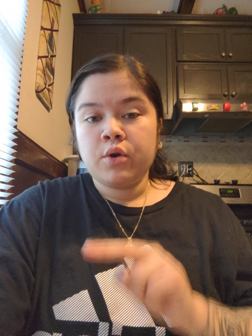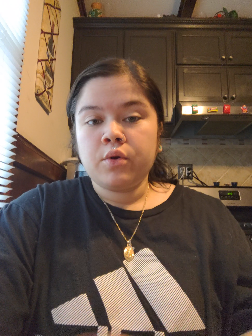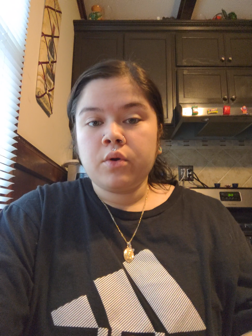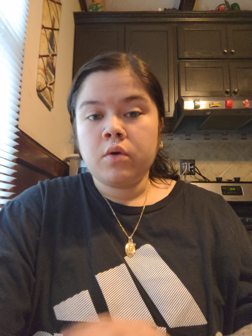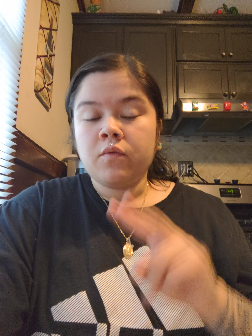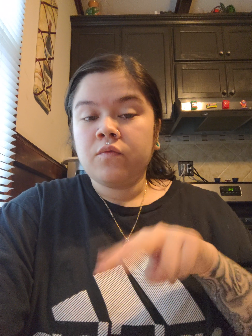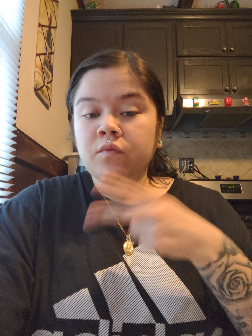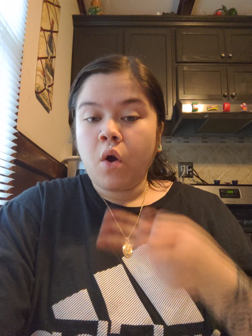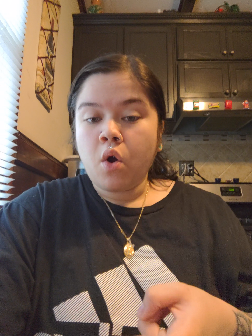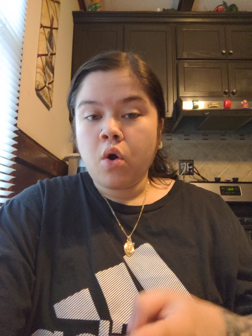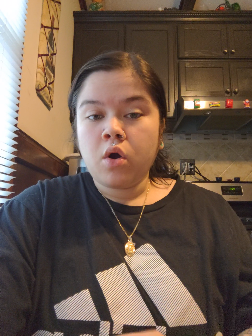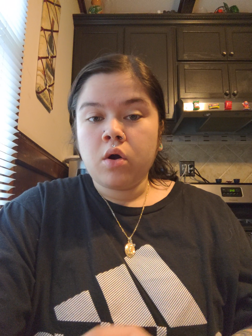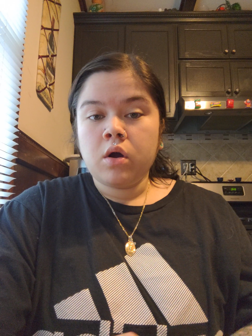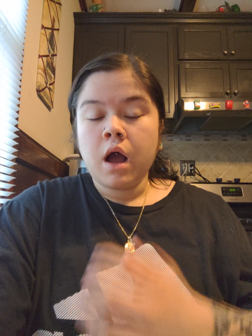fall